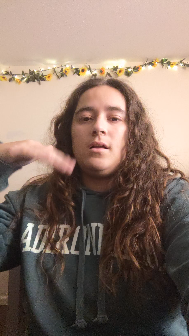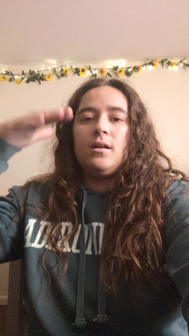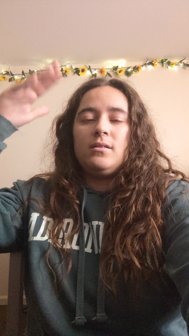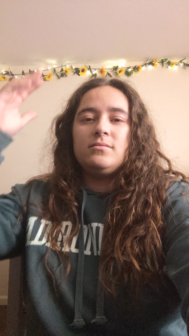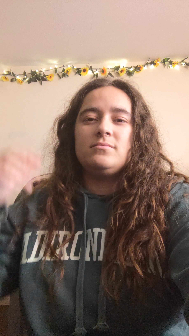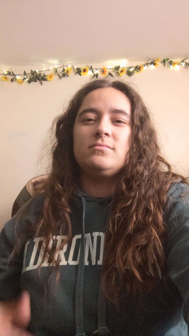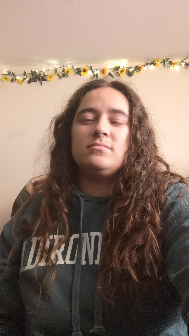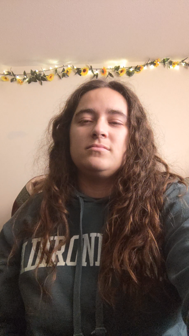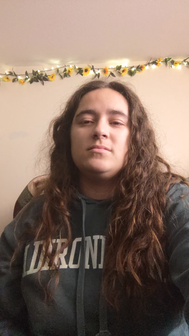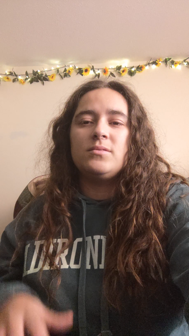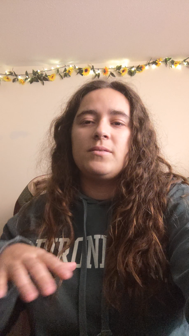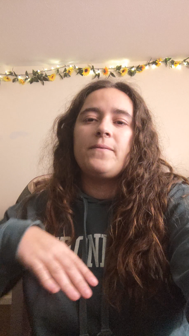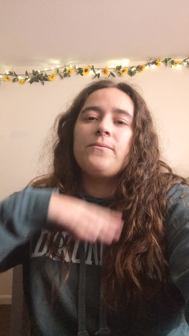full